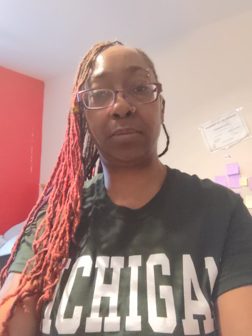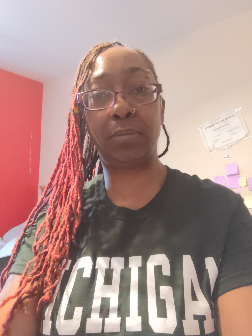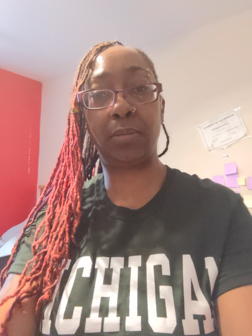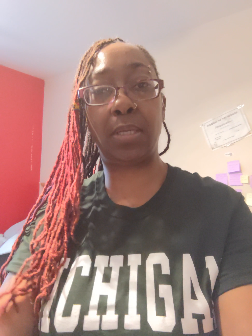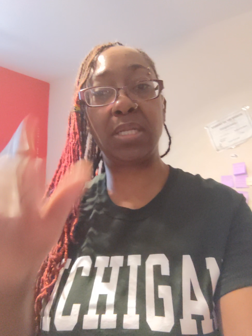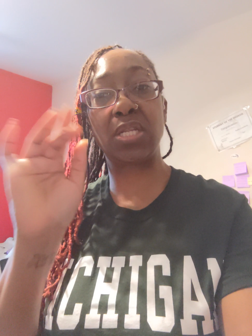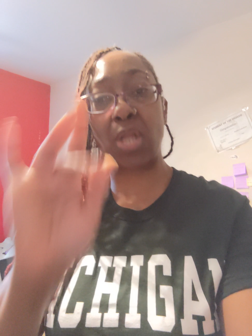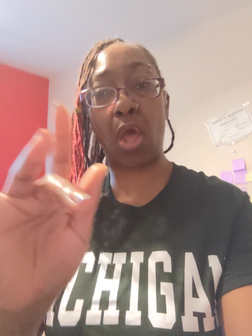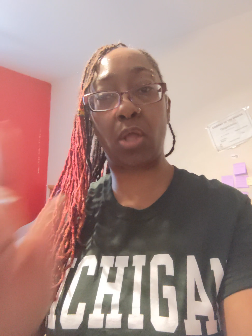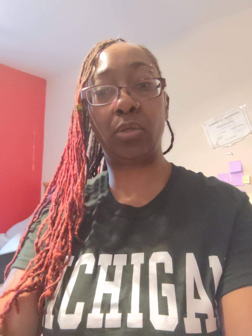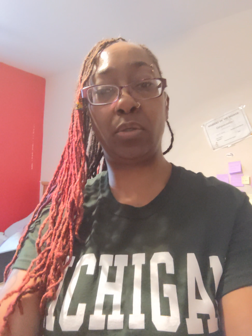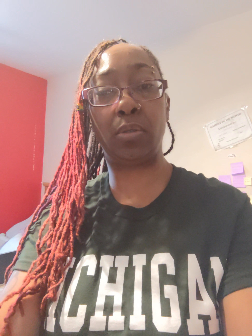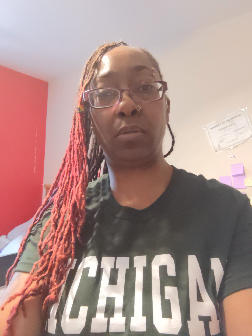touch